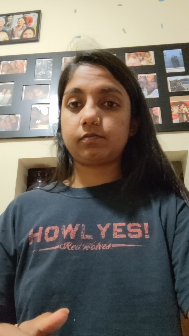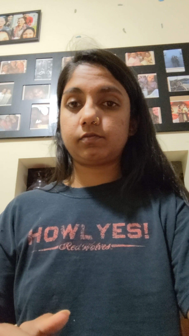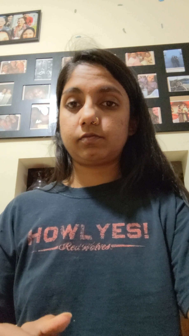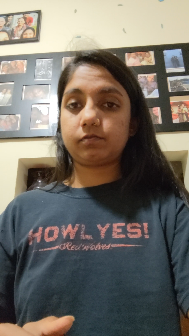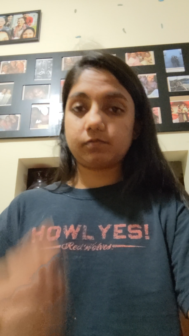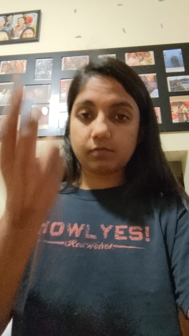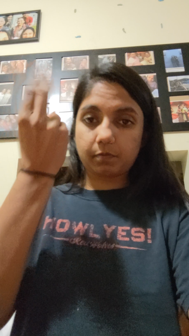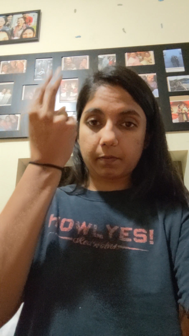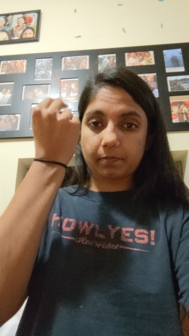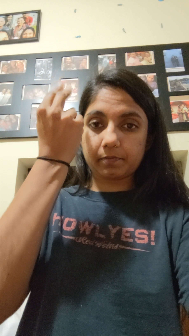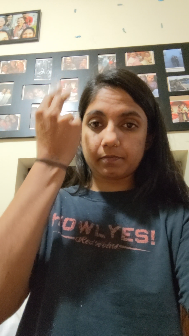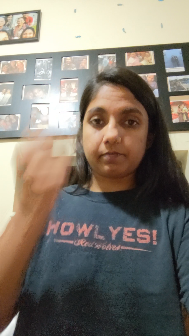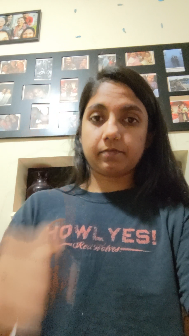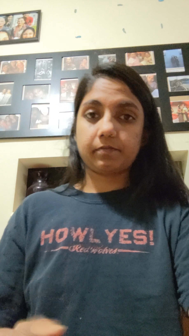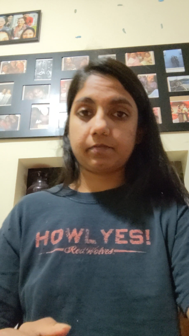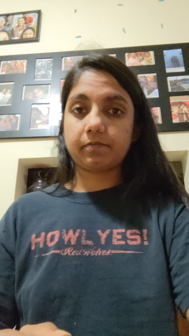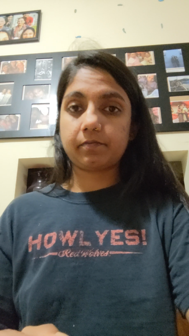rabbit